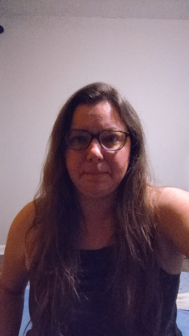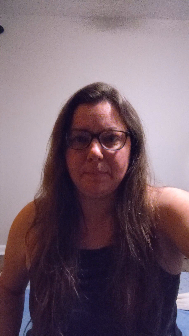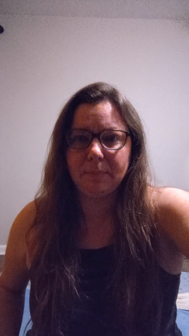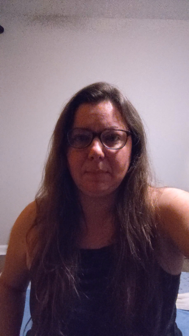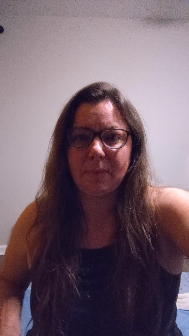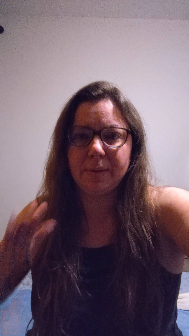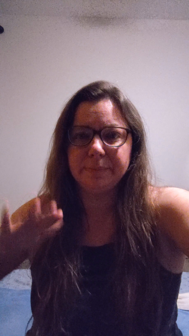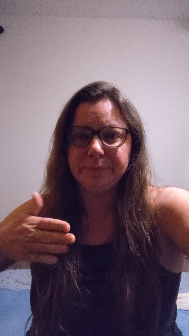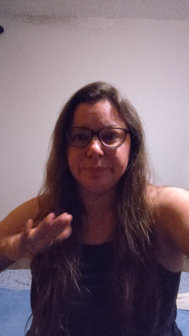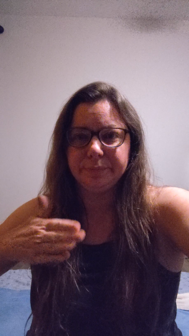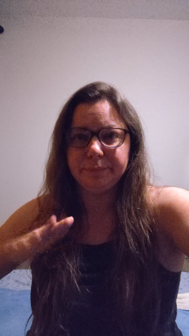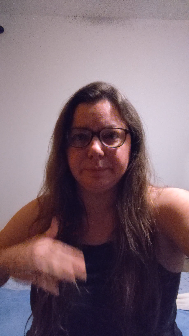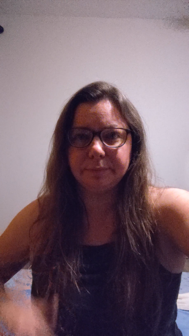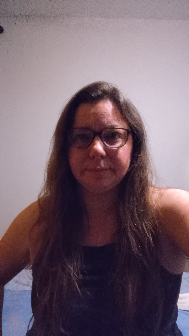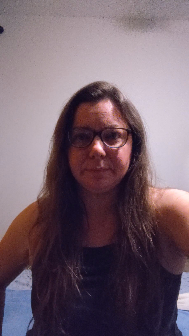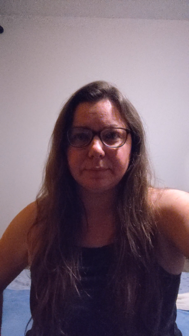cook